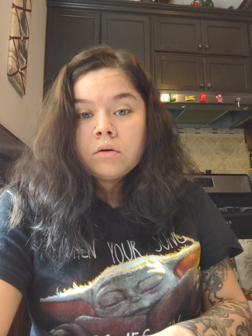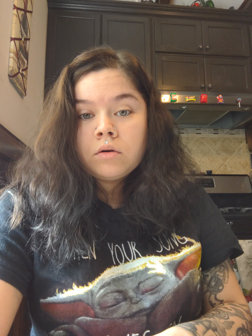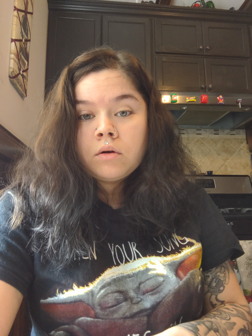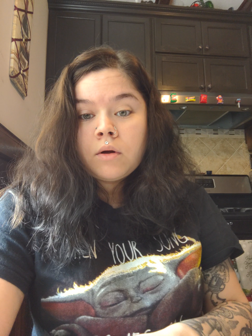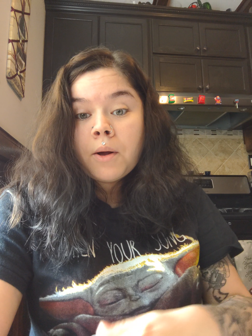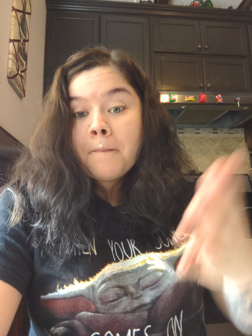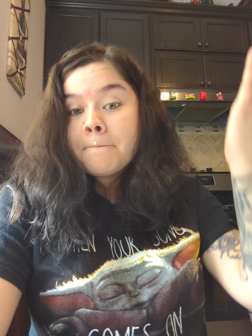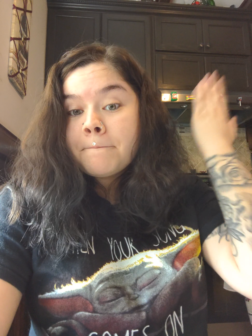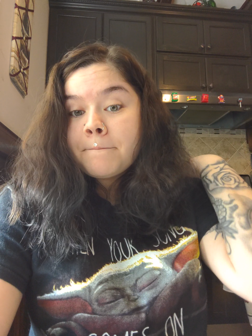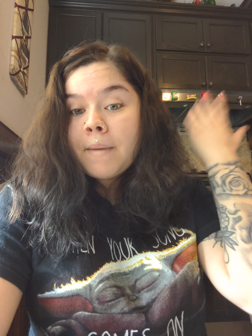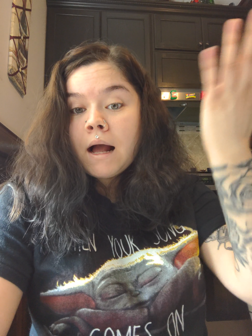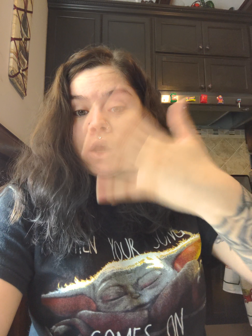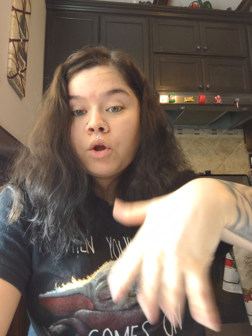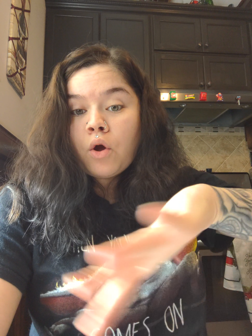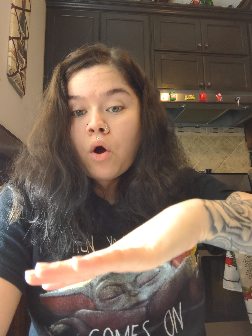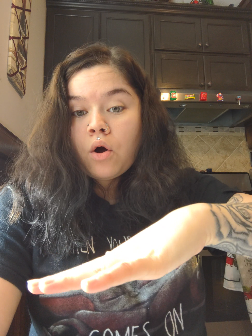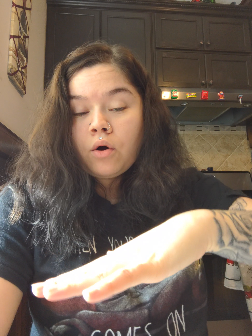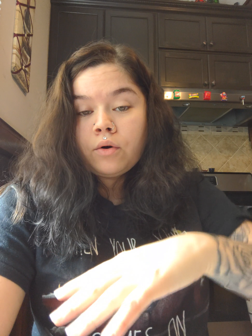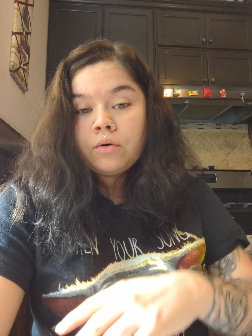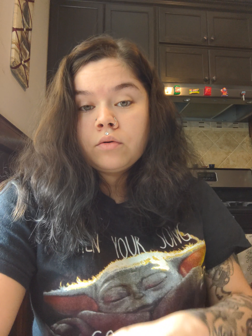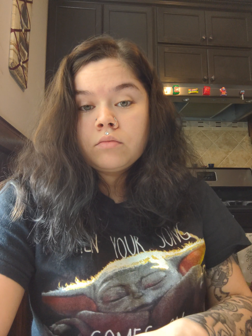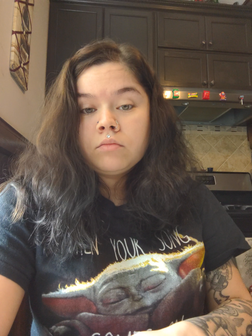backyard